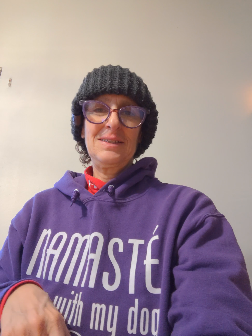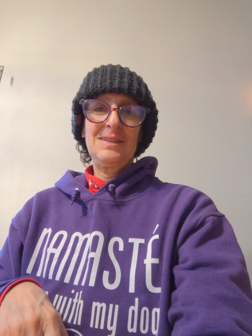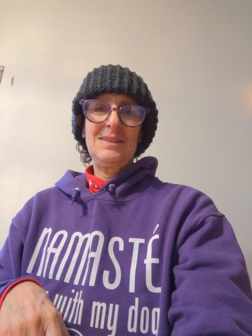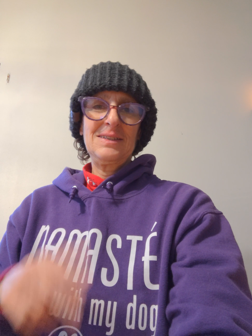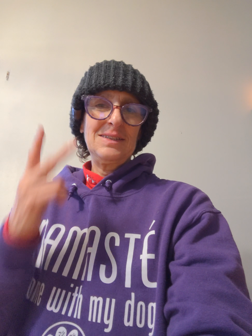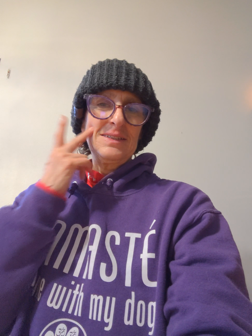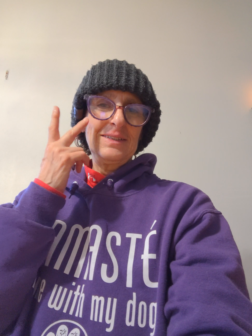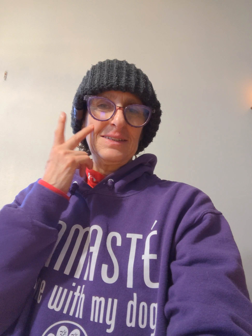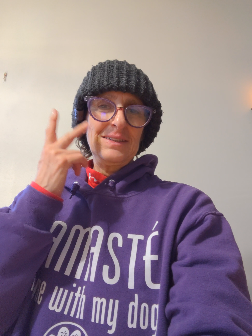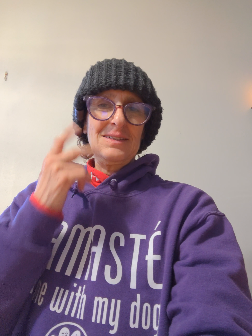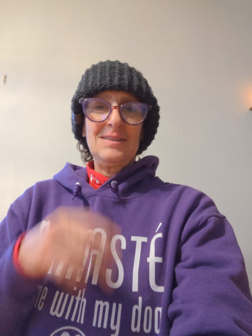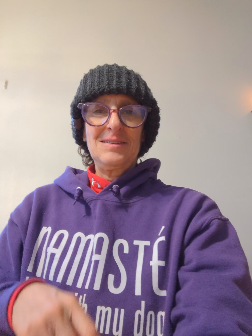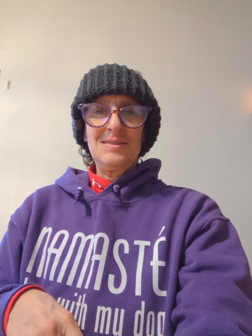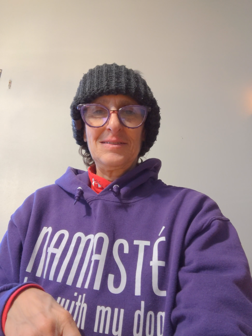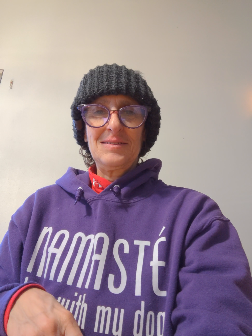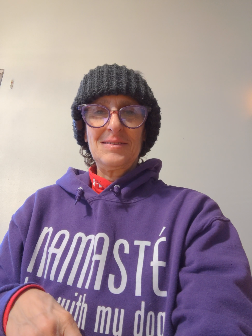see